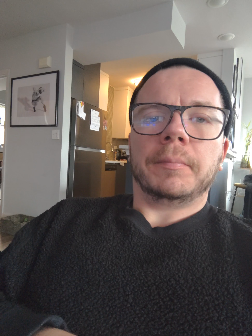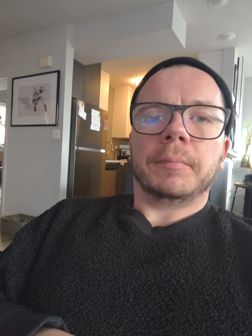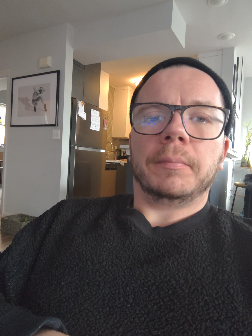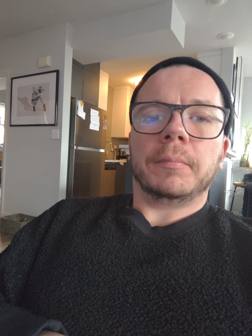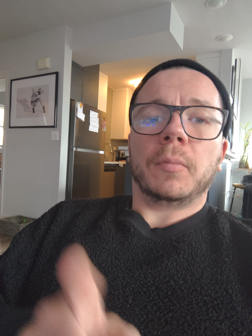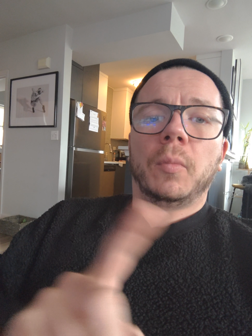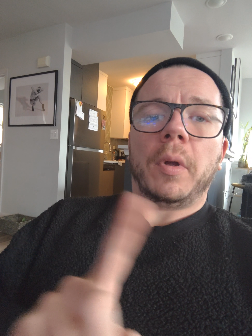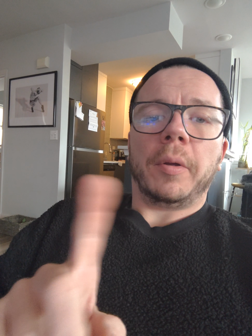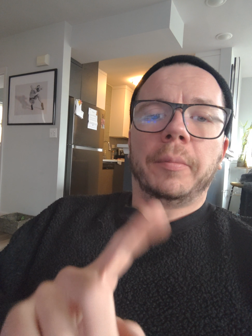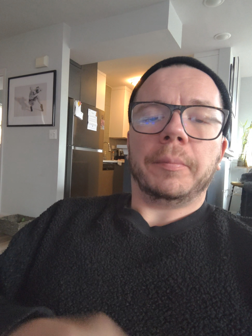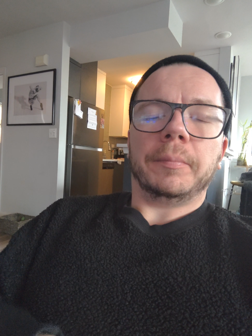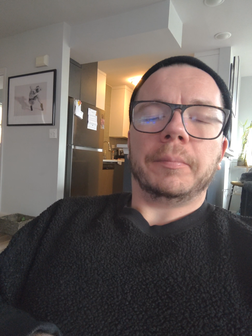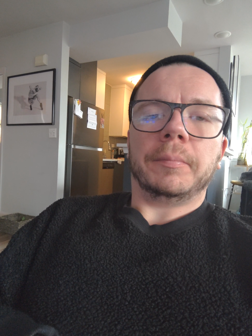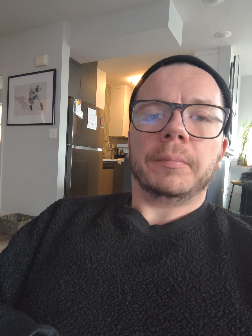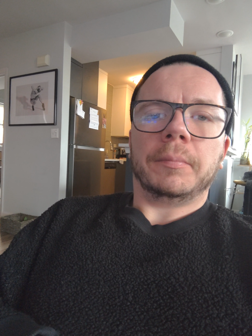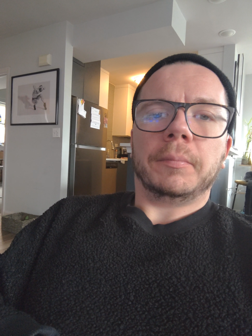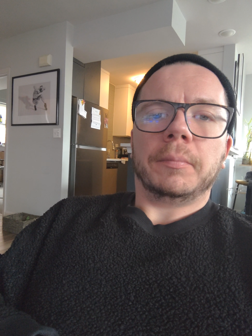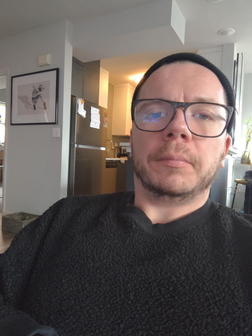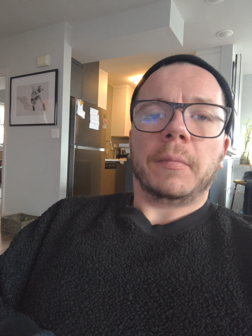where